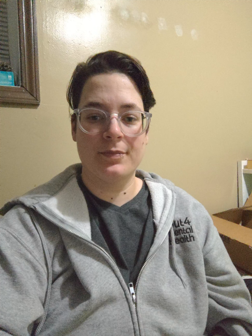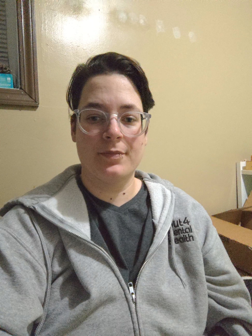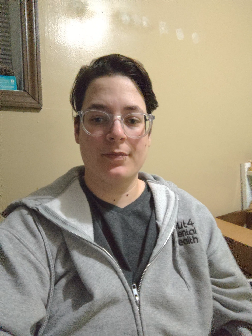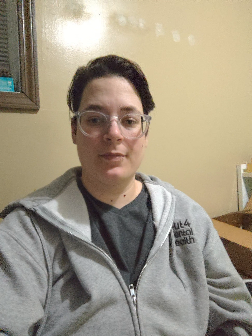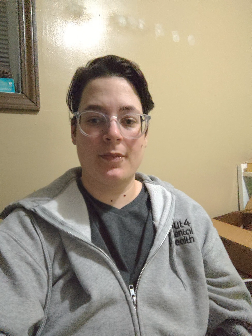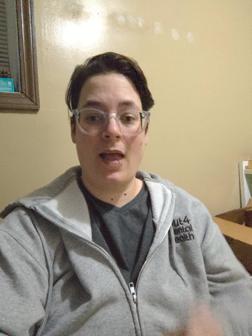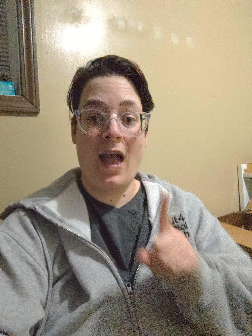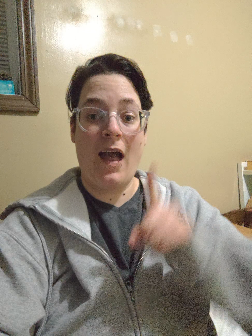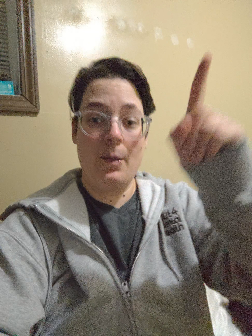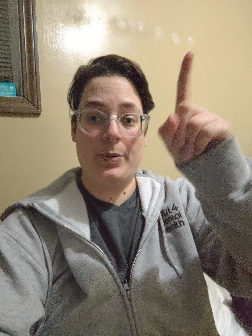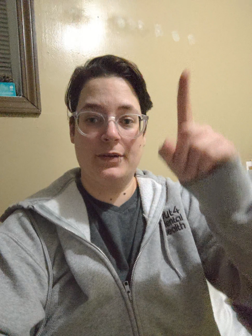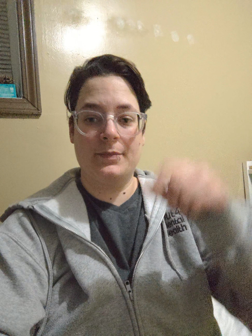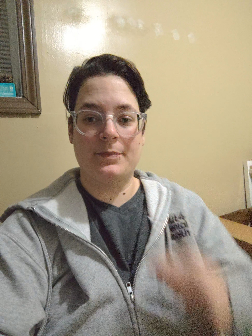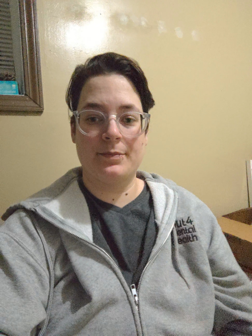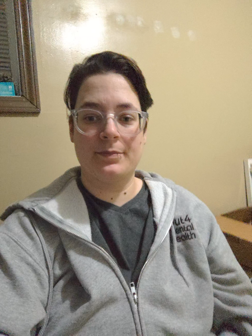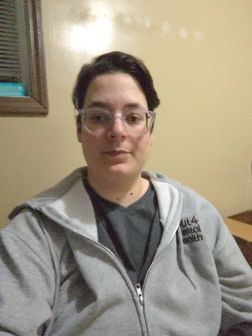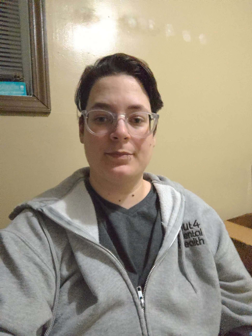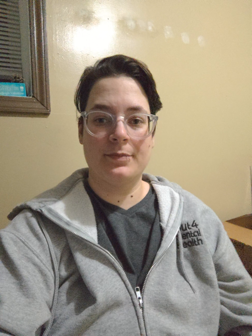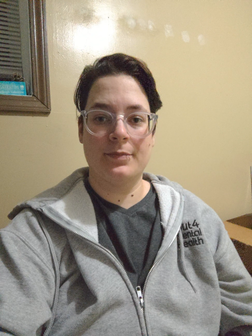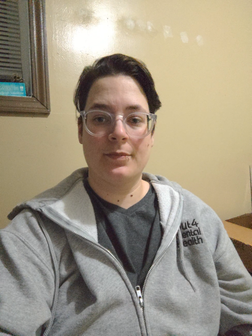up